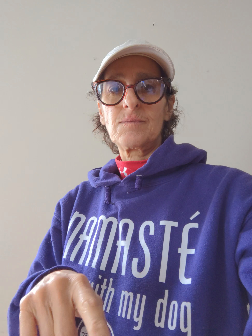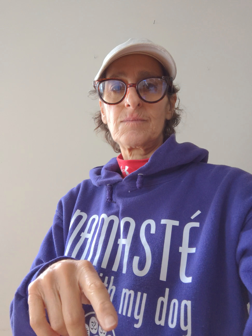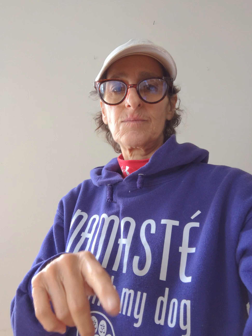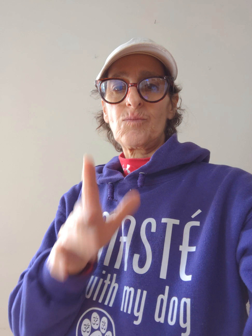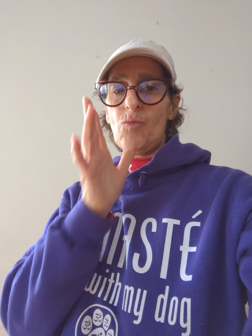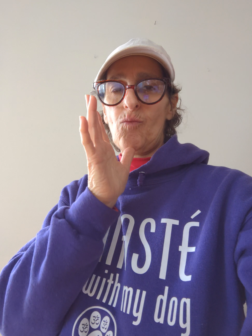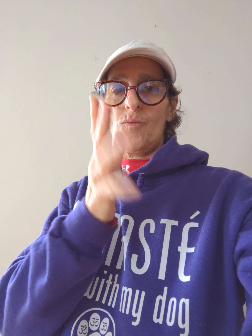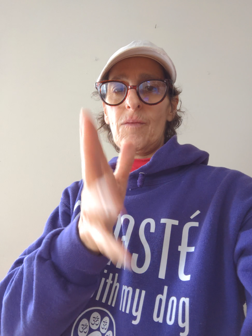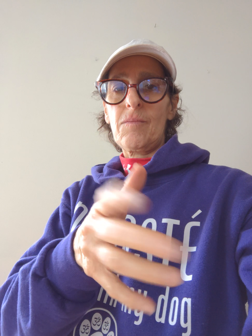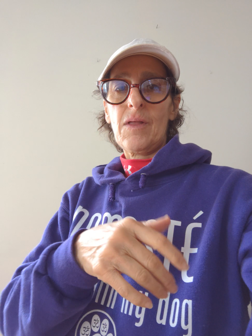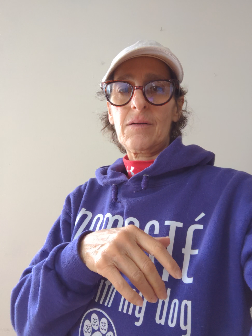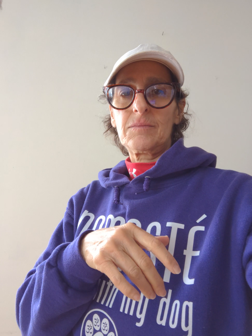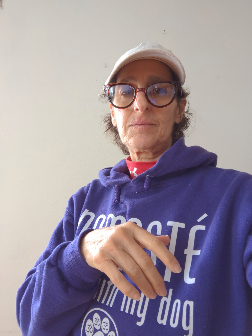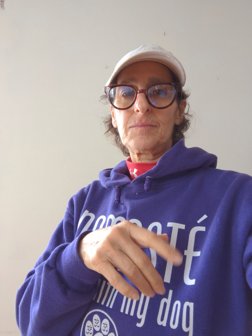grandma